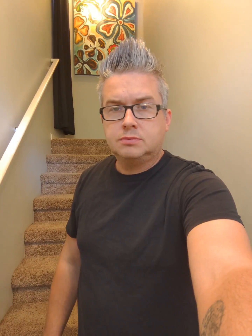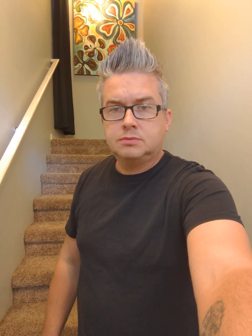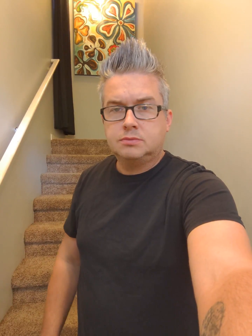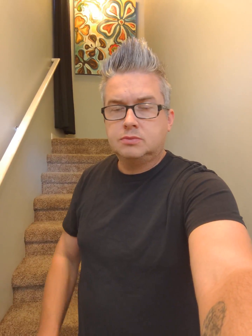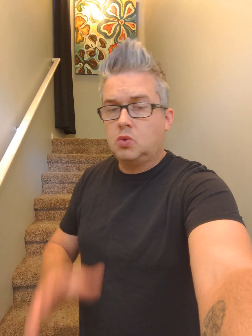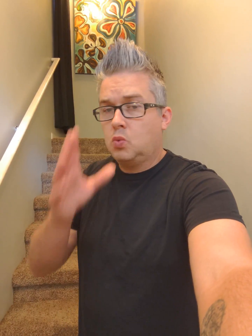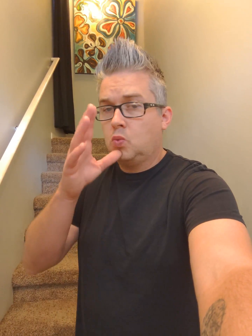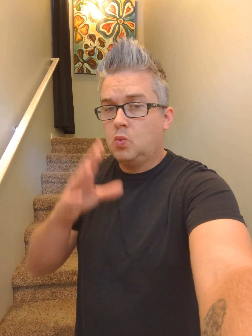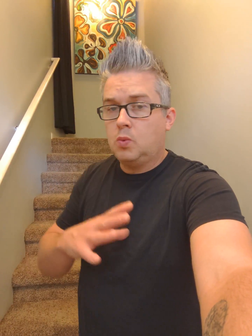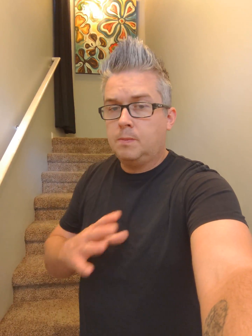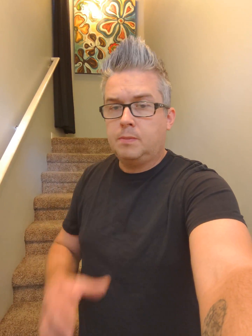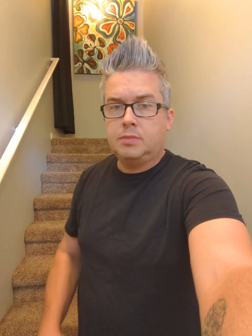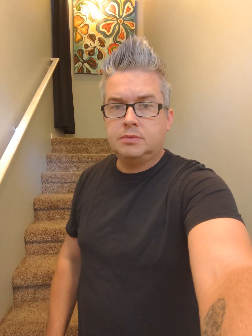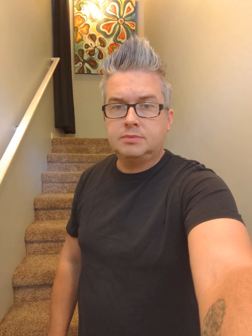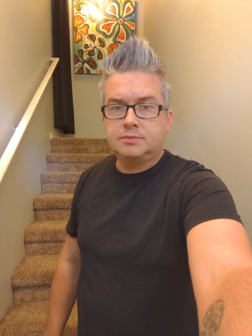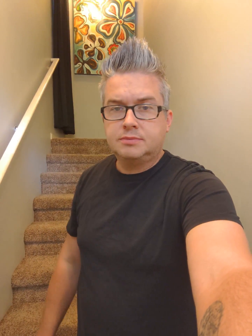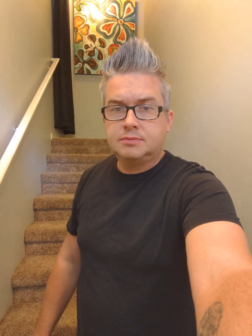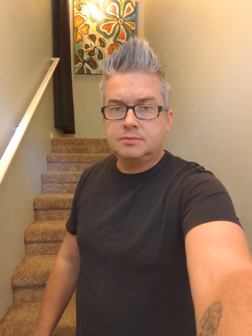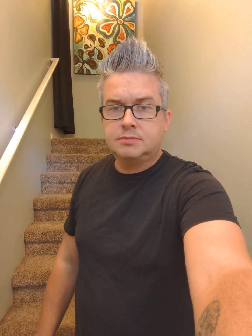lady